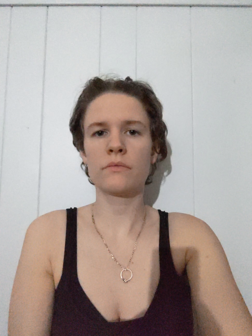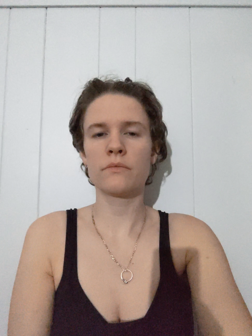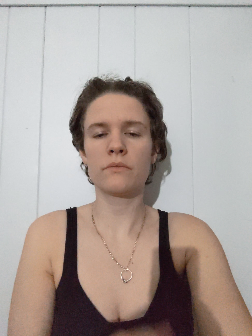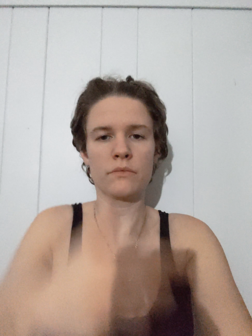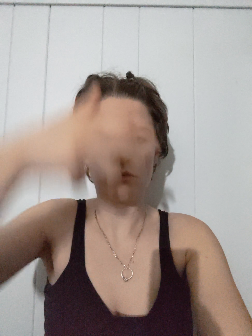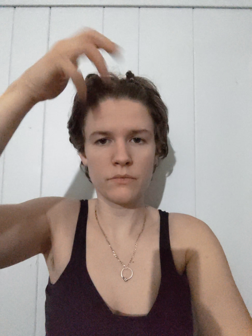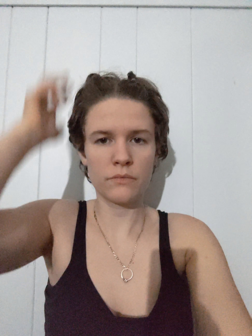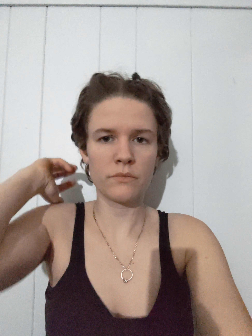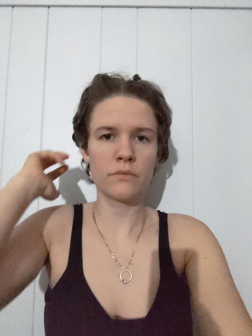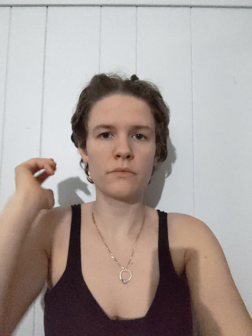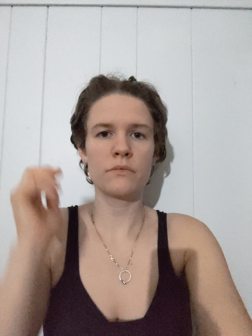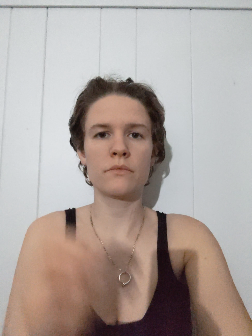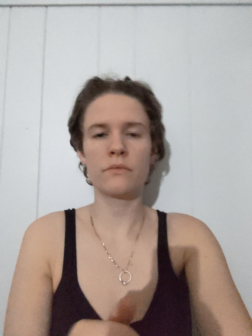lion